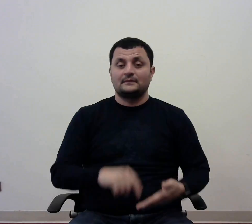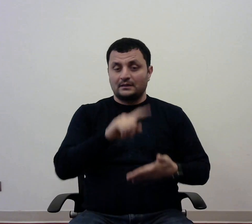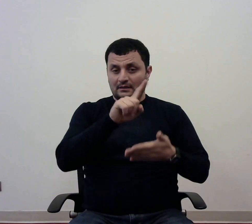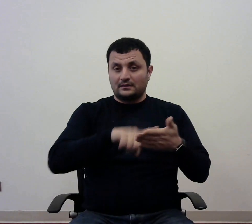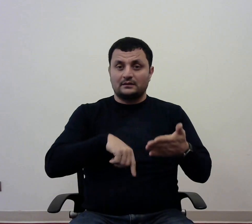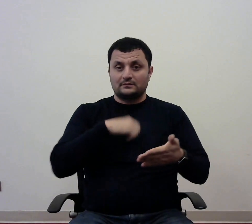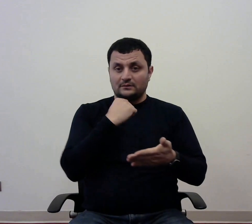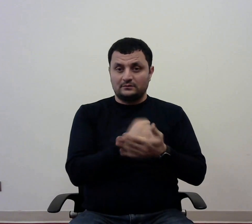notarial